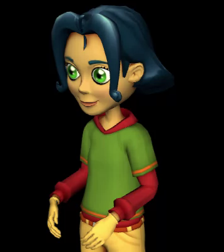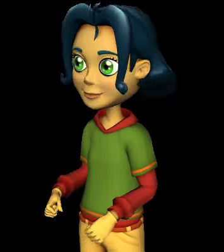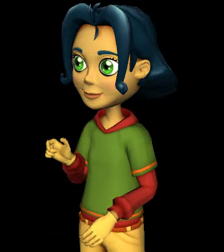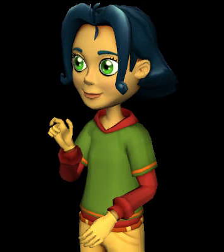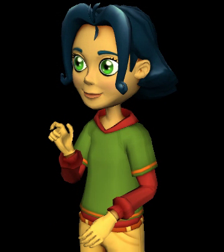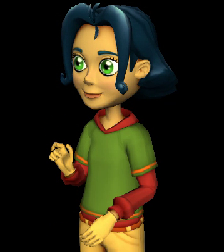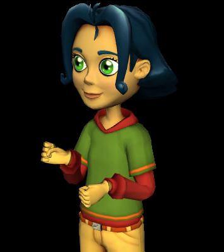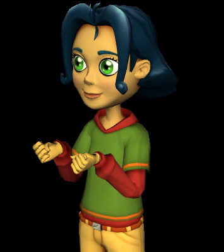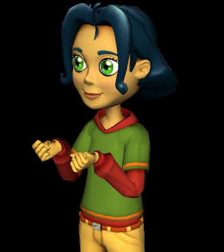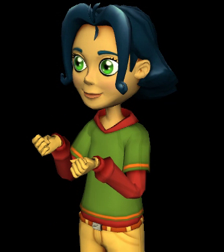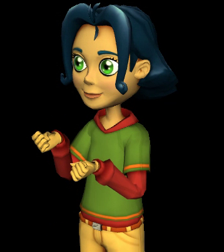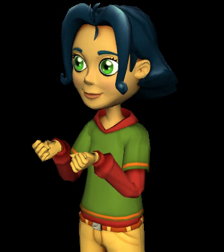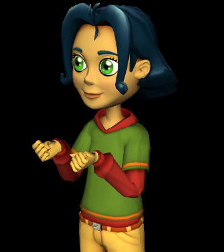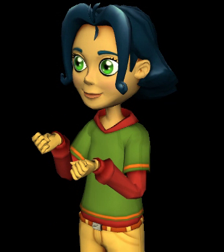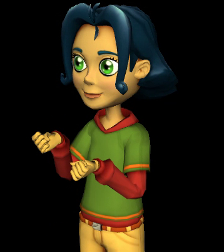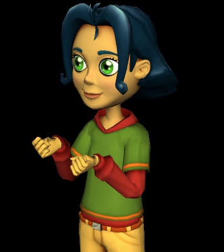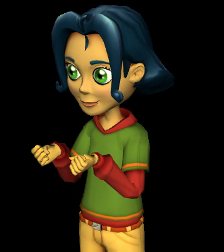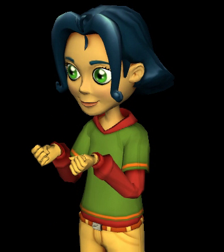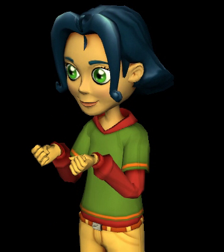سائق